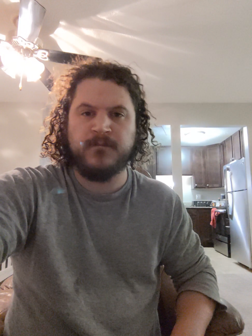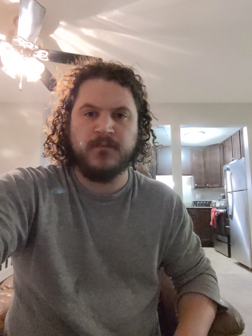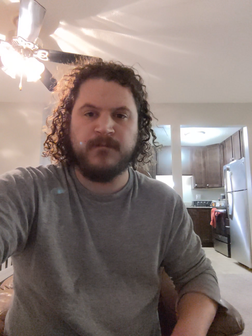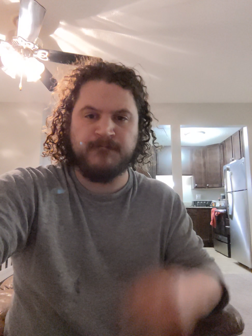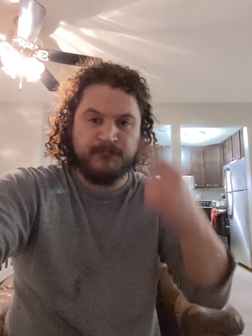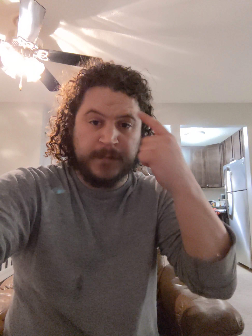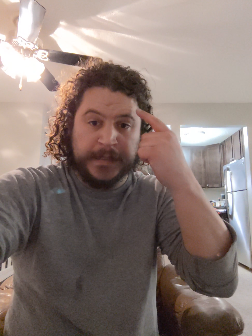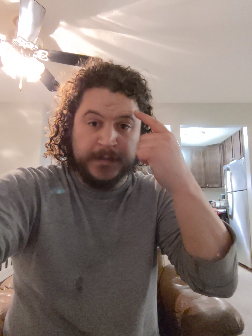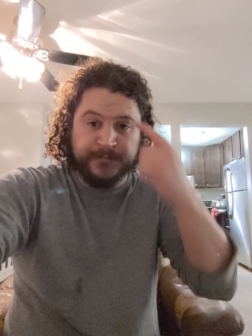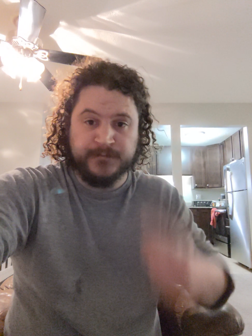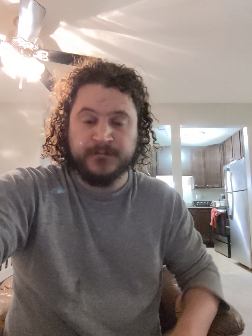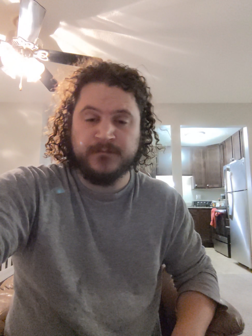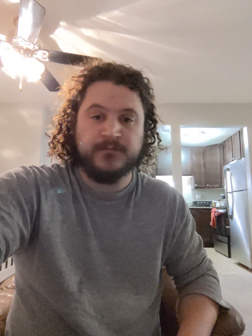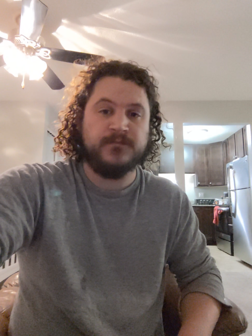penny